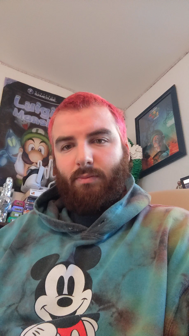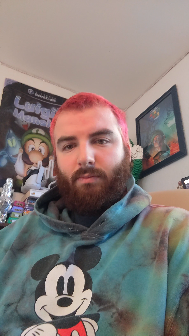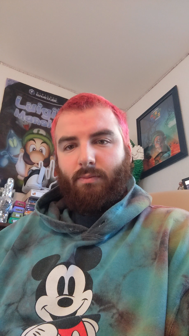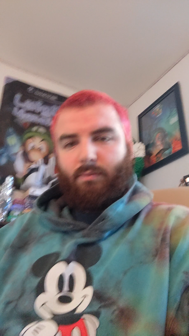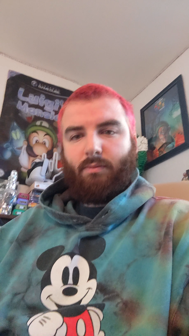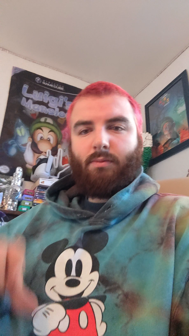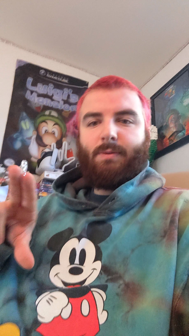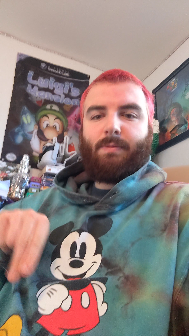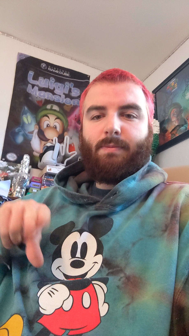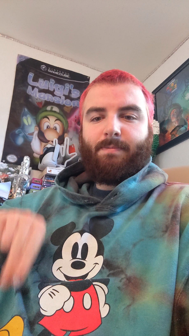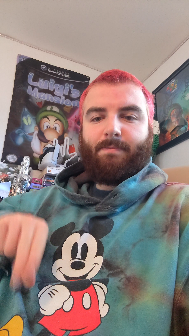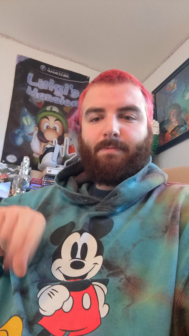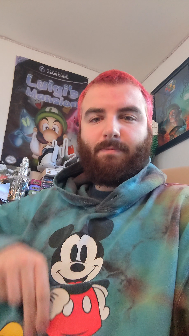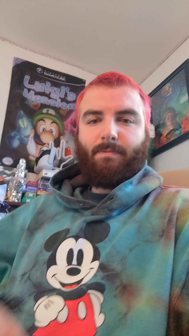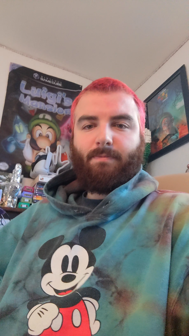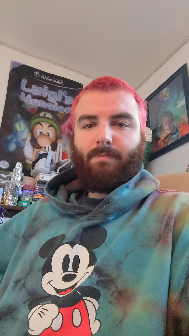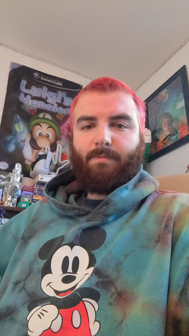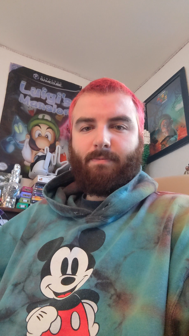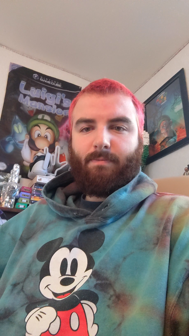diaper